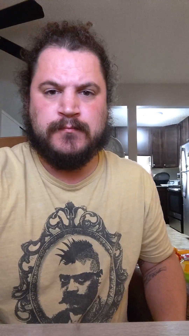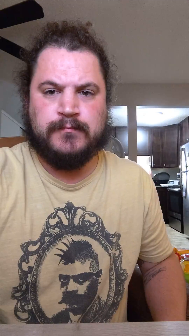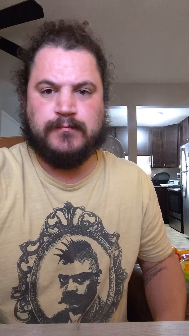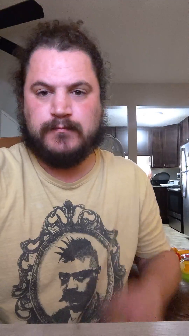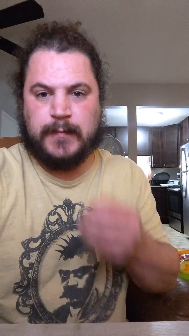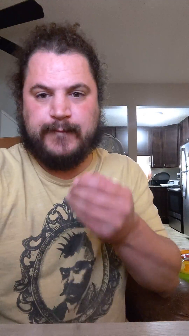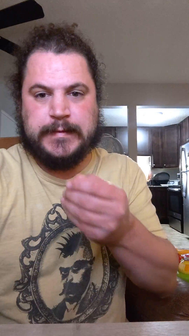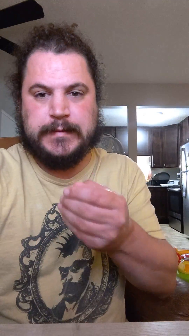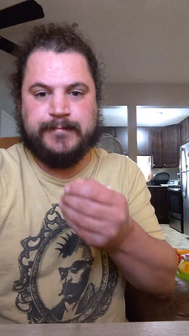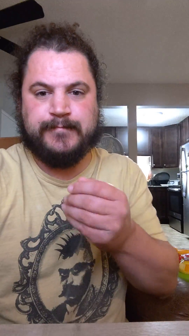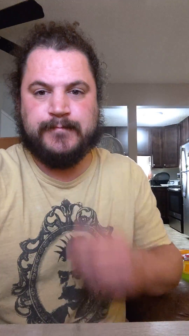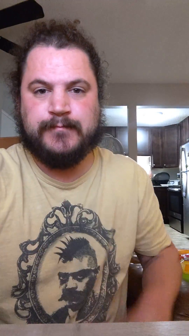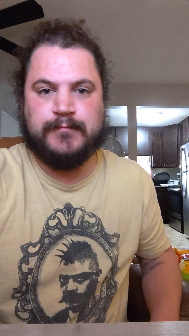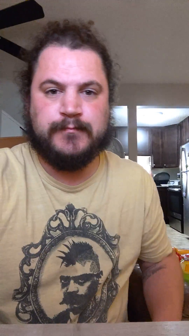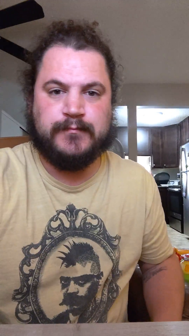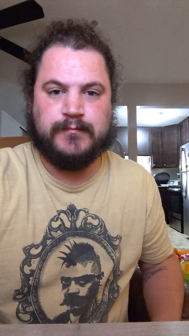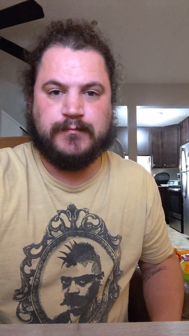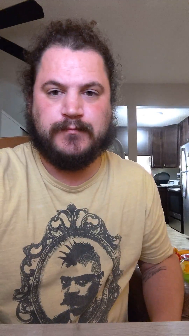feed